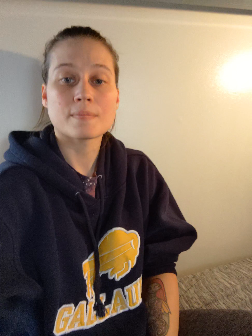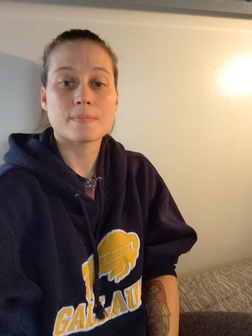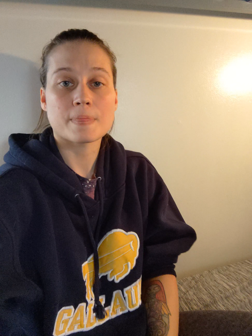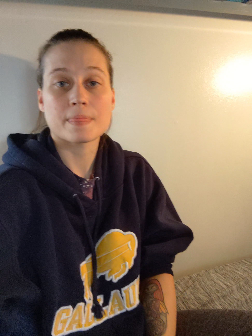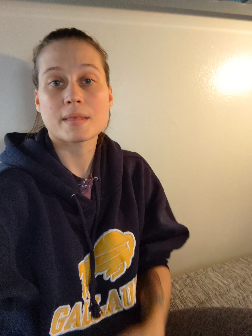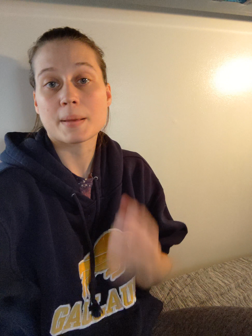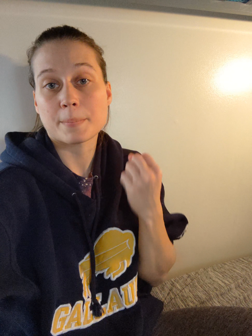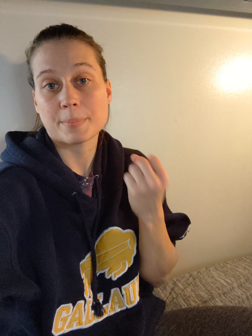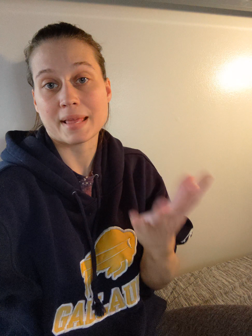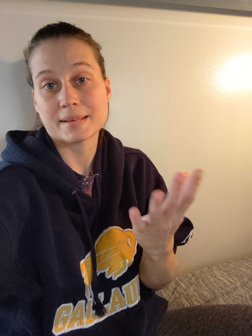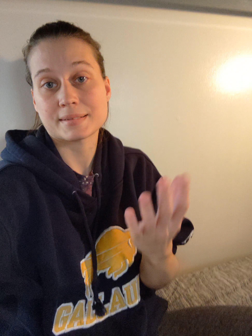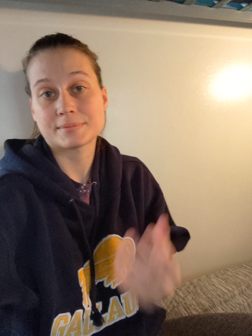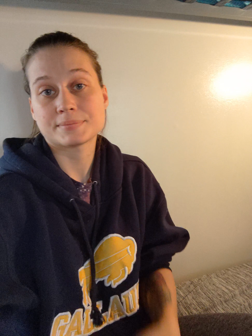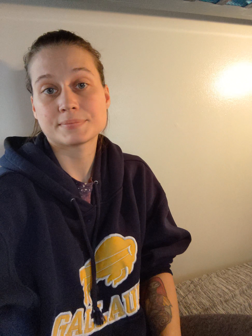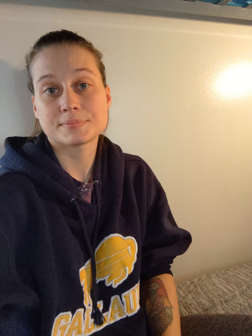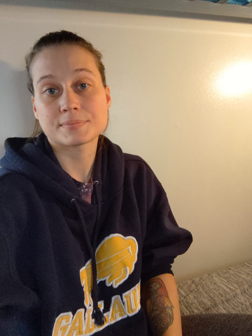many